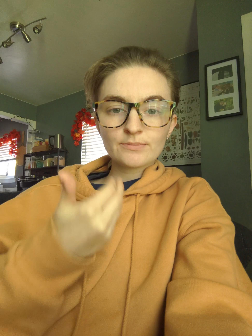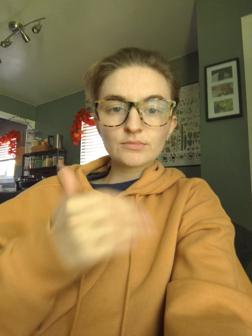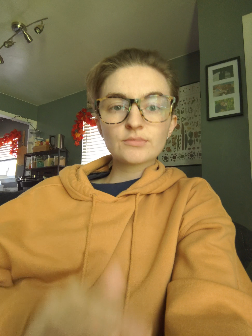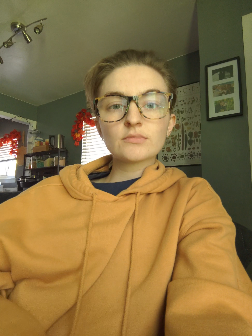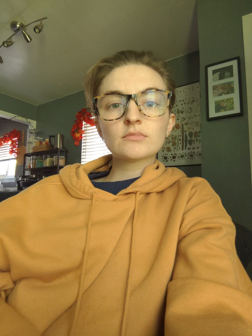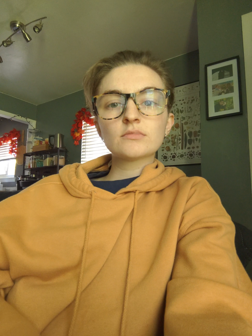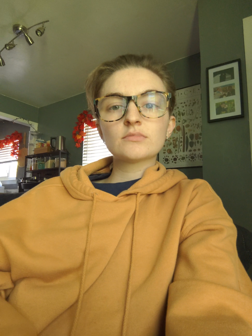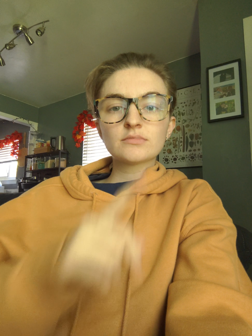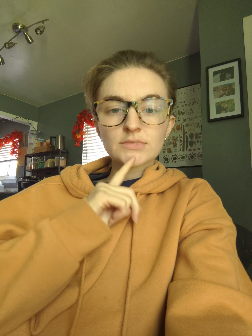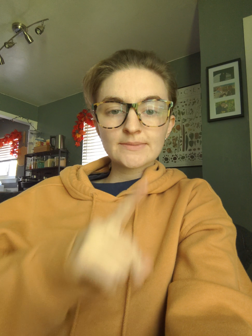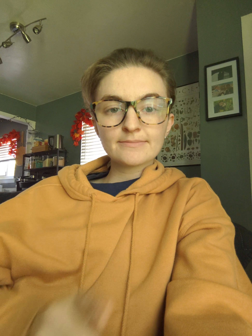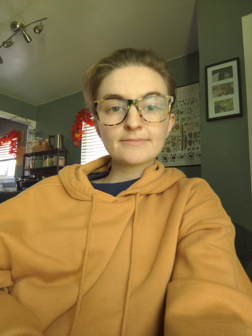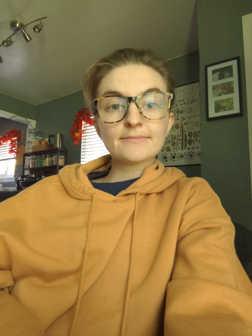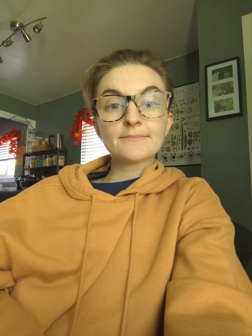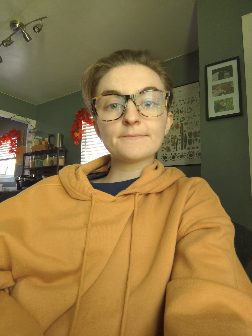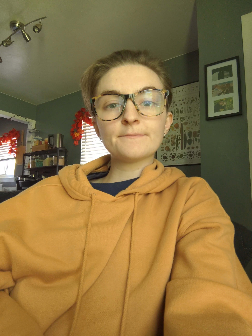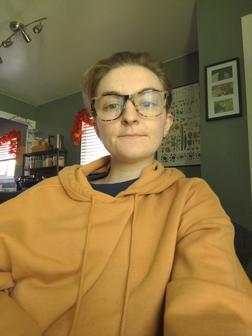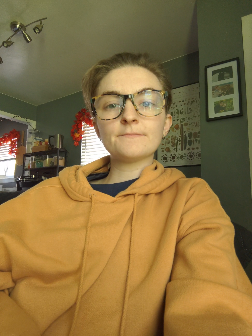is